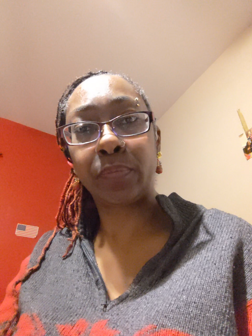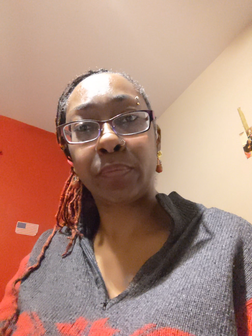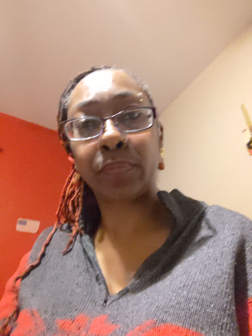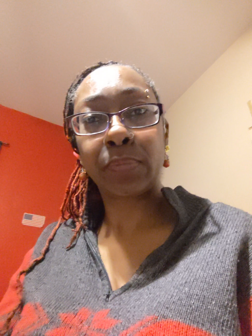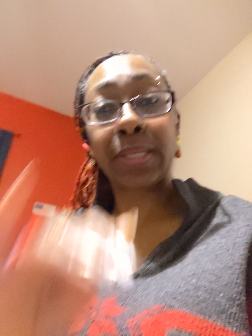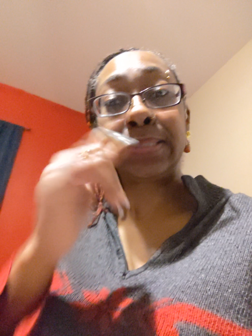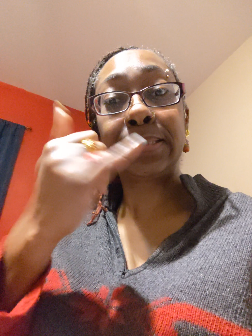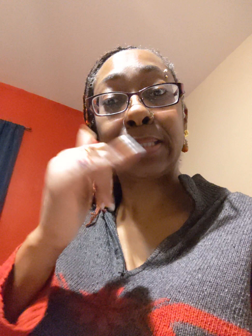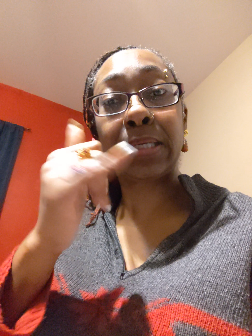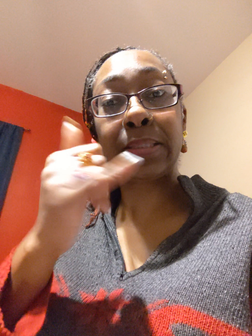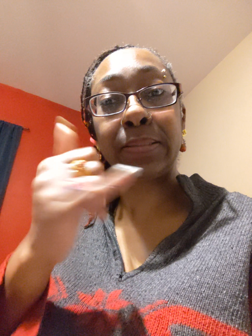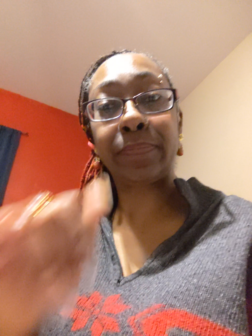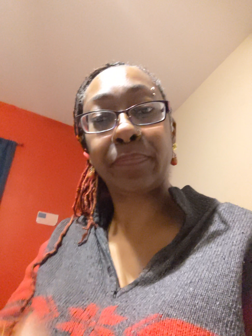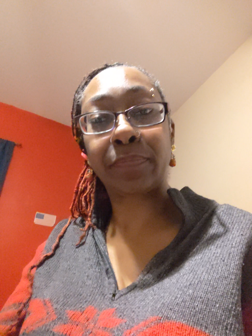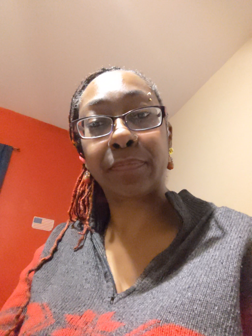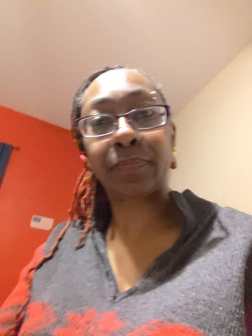yellow